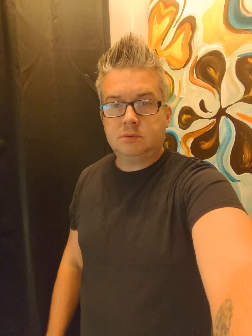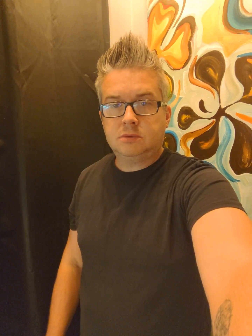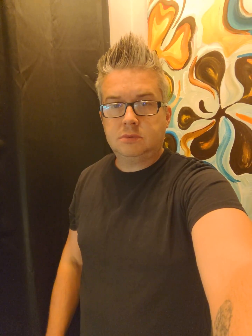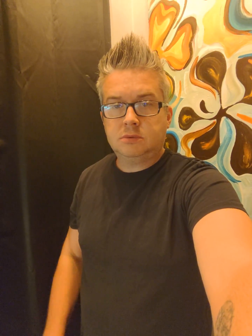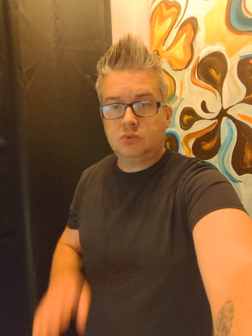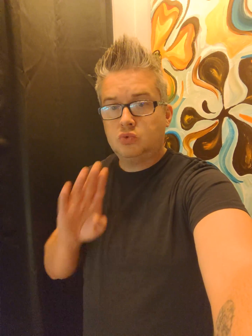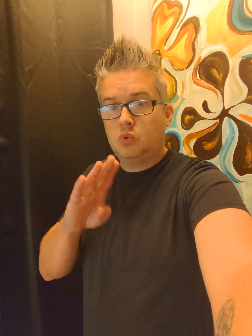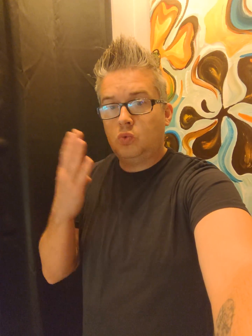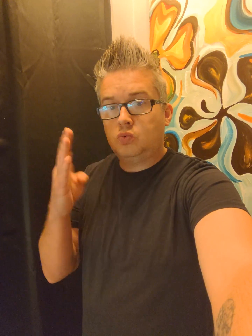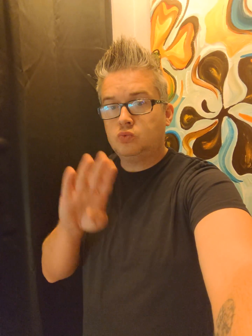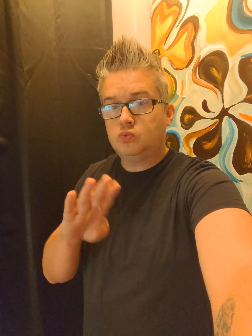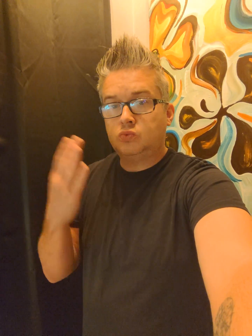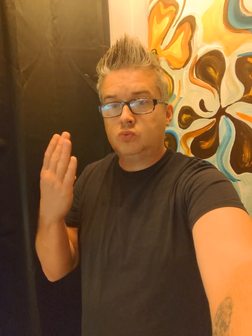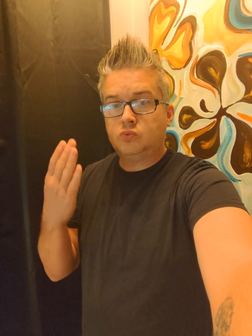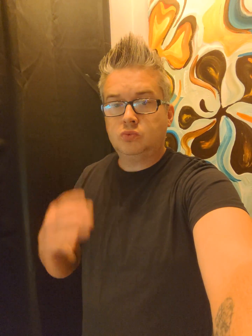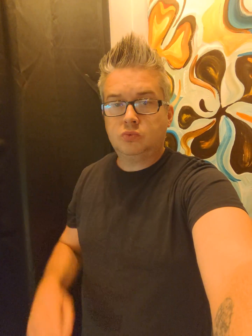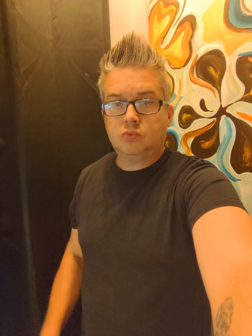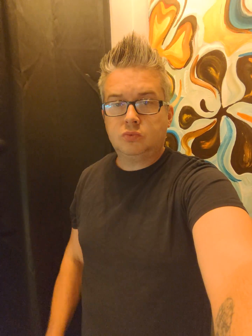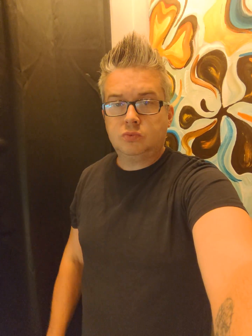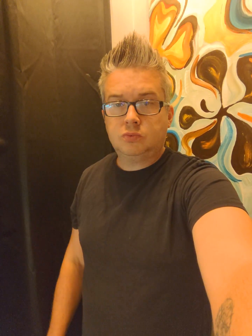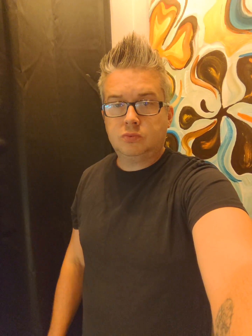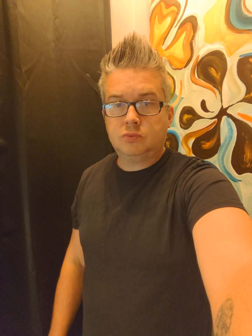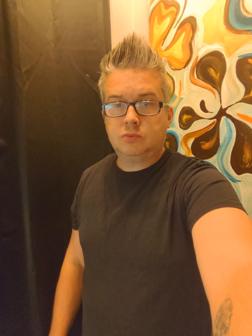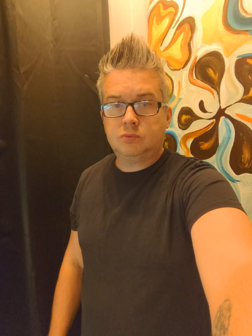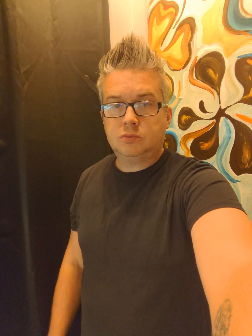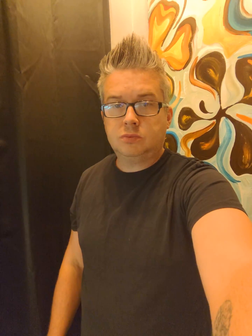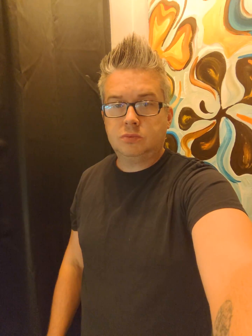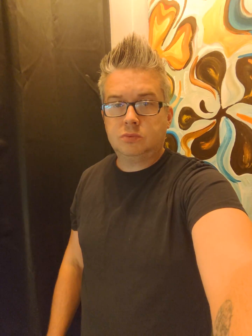door